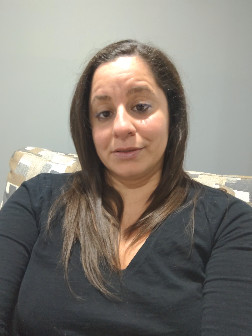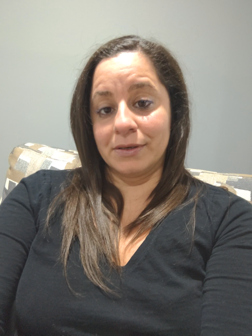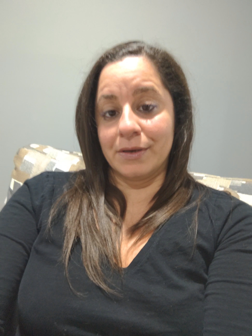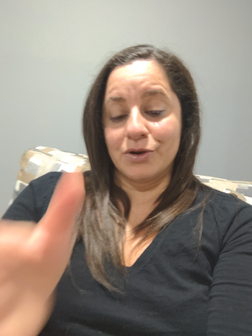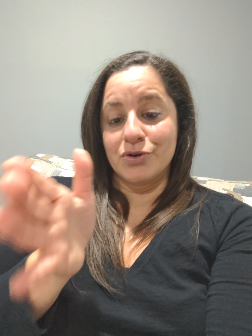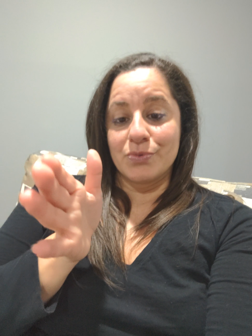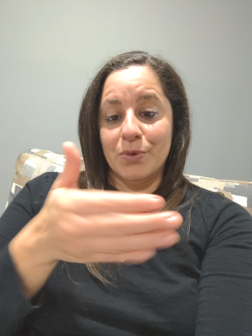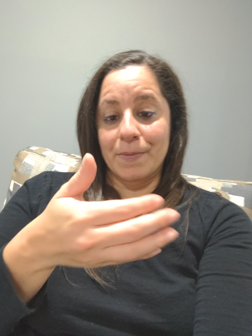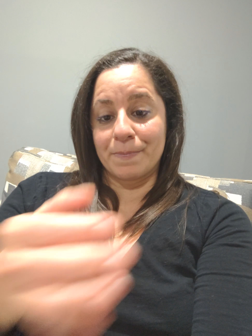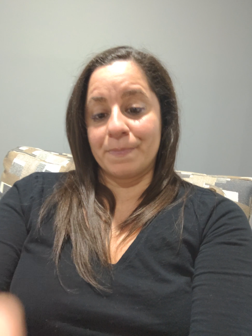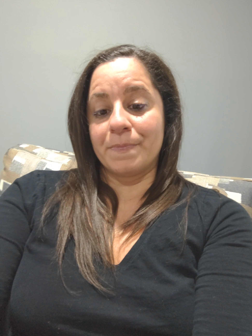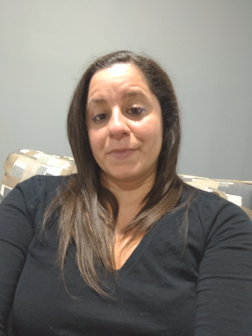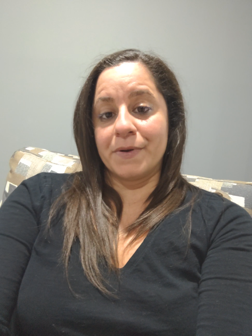room